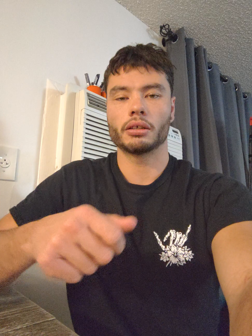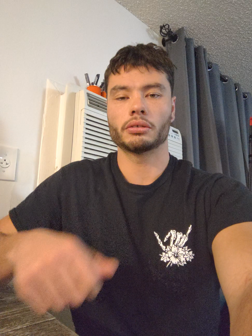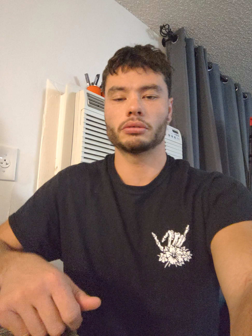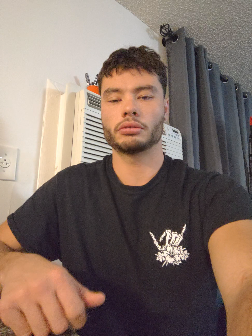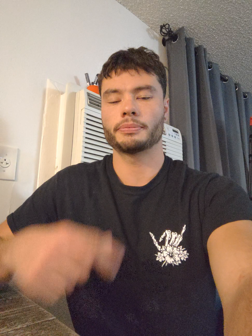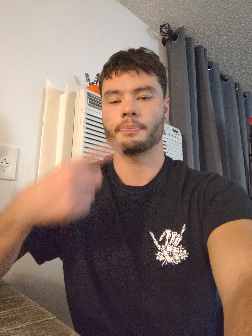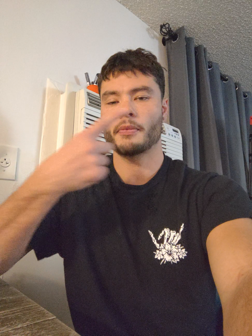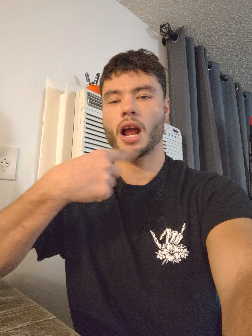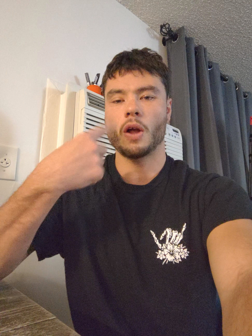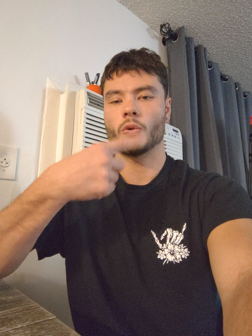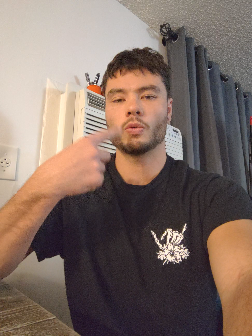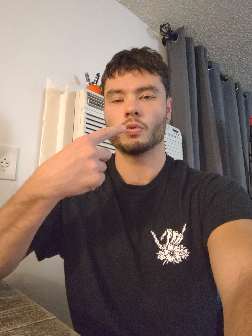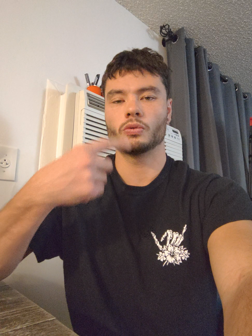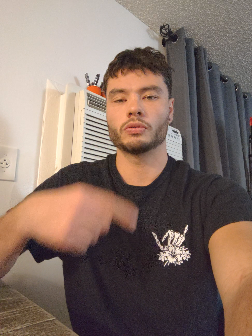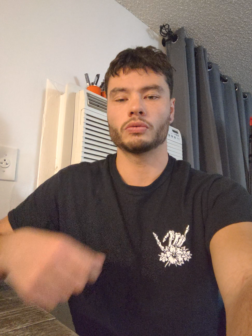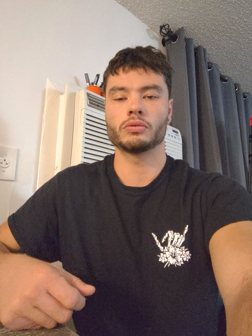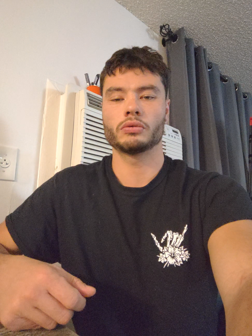mouth